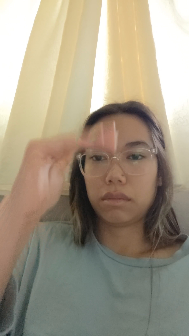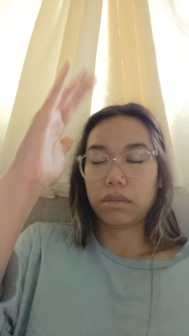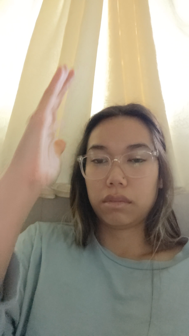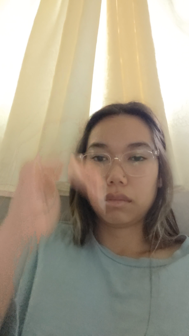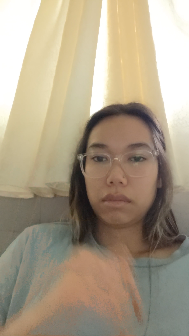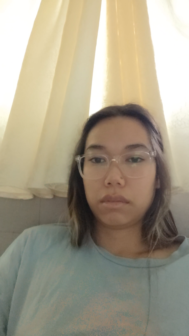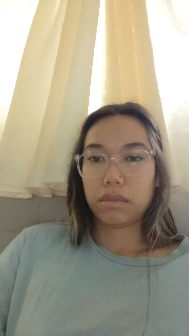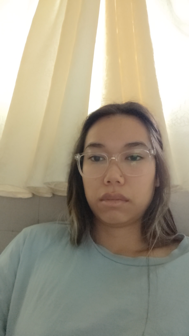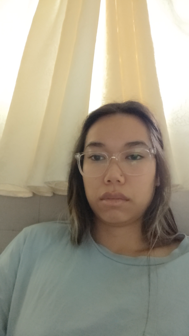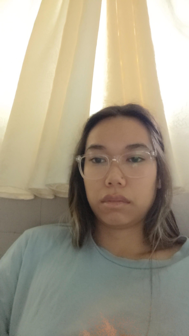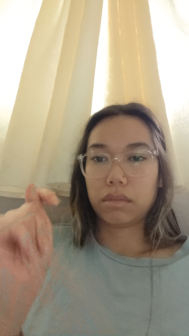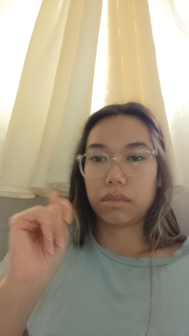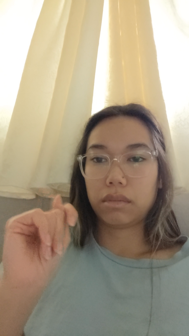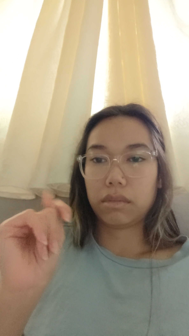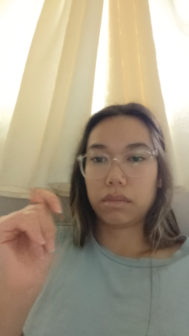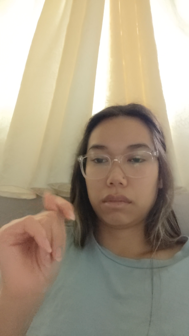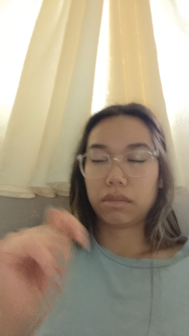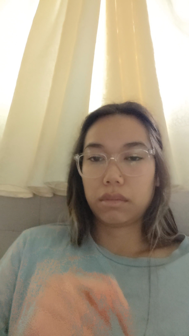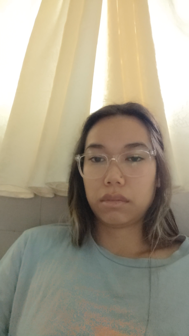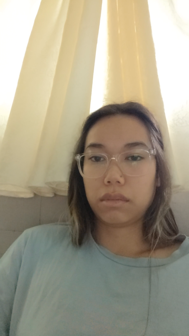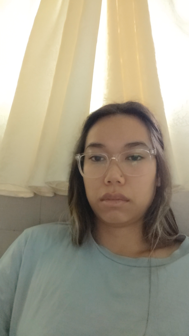bathroom